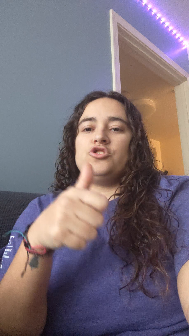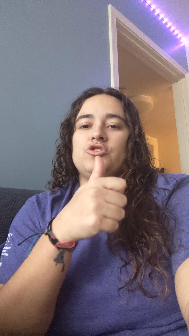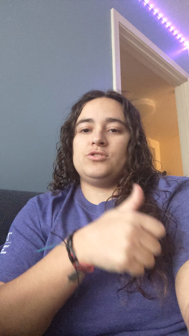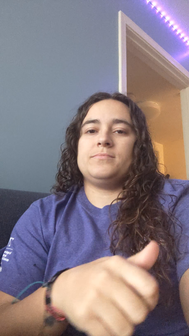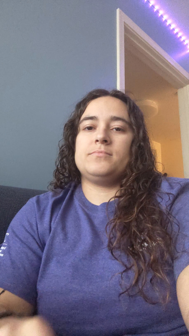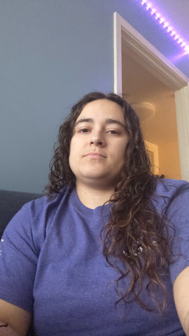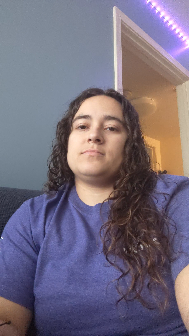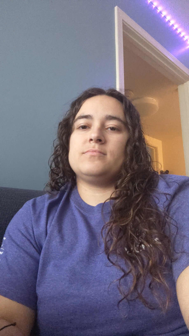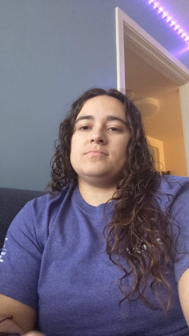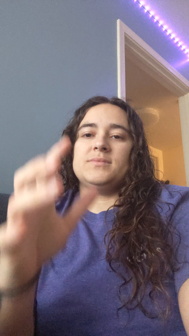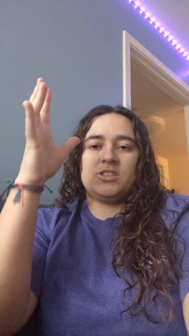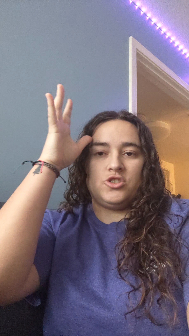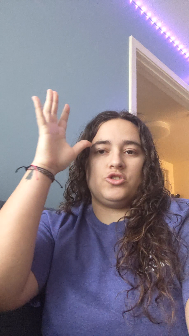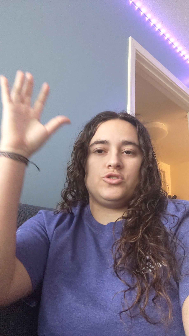deer